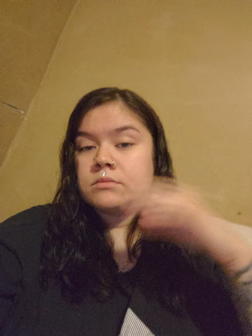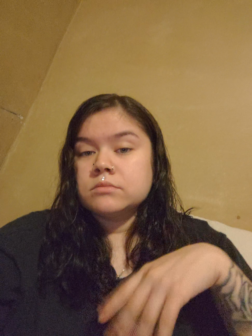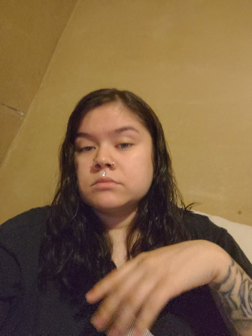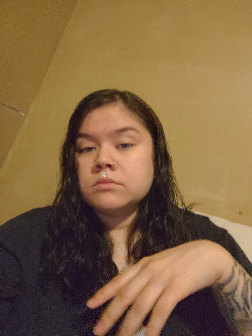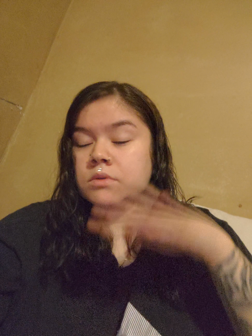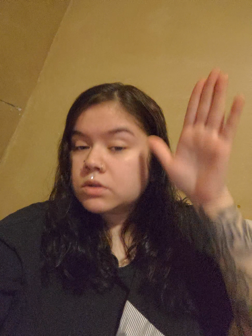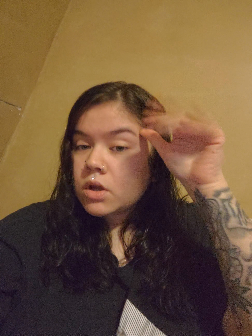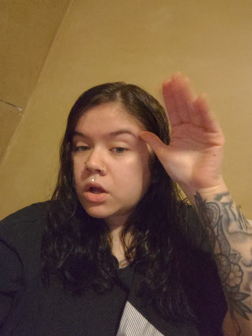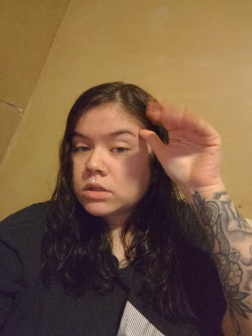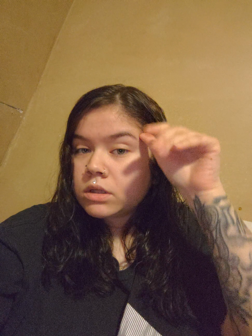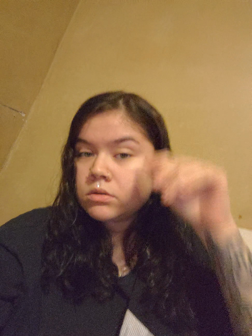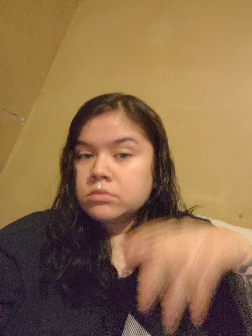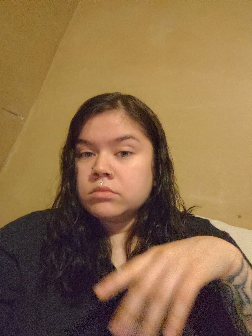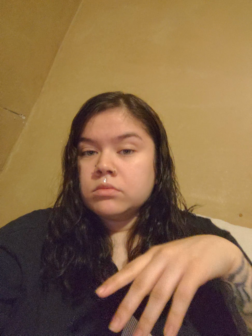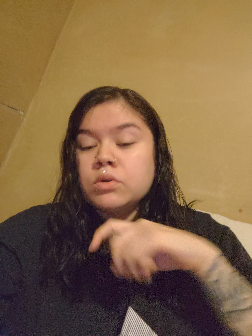donkey